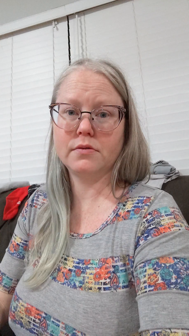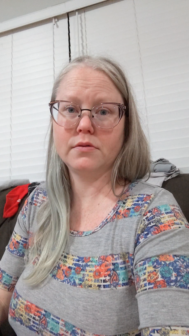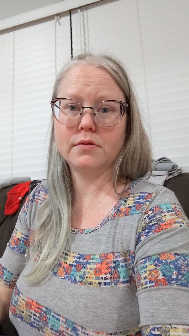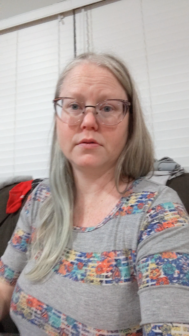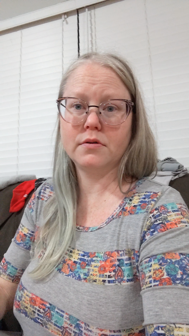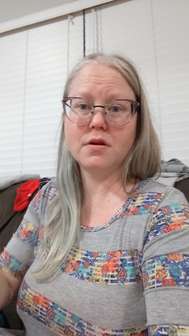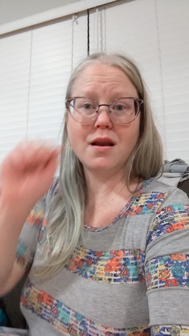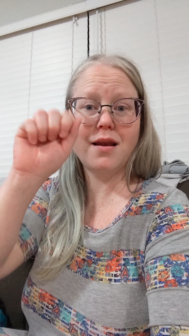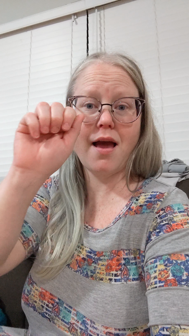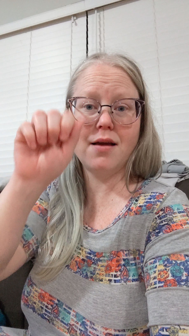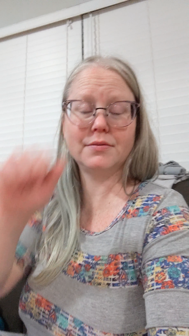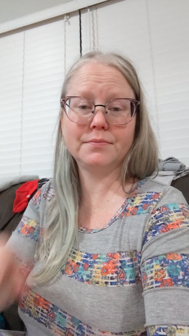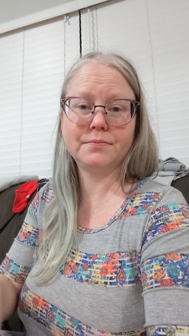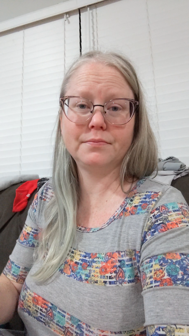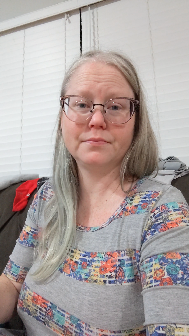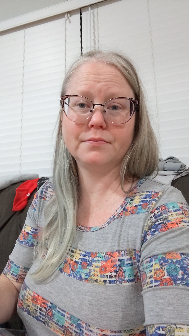knock